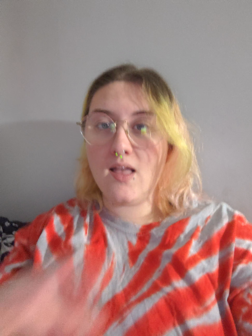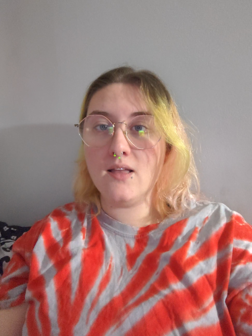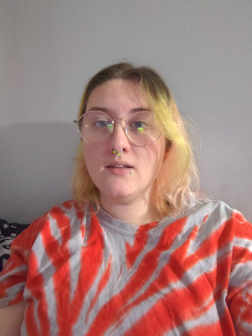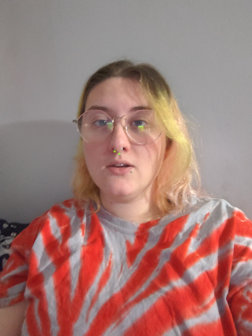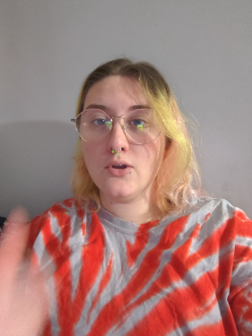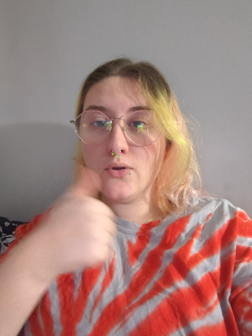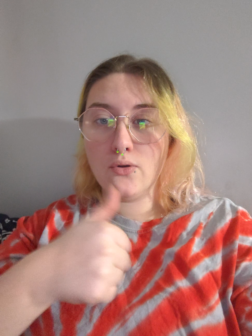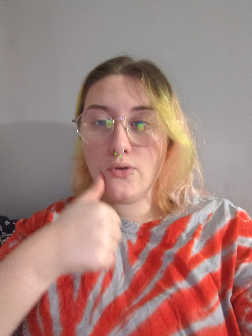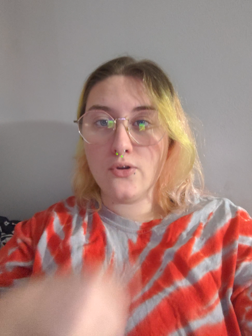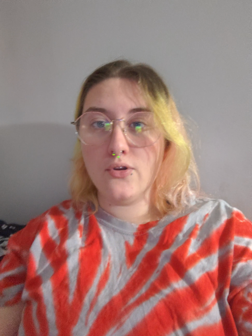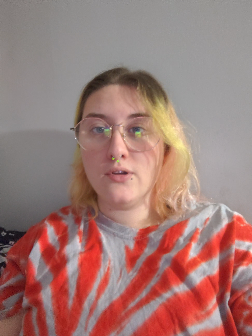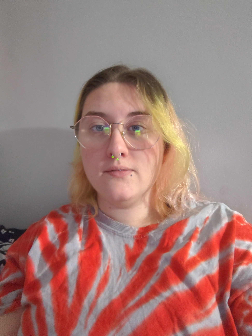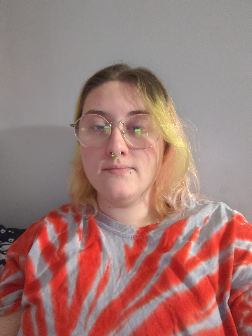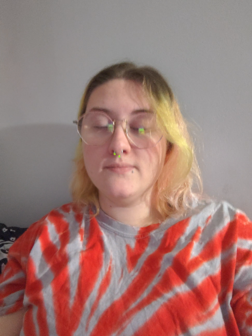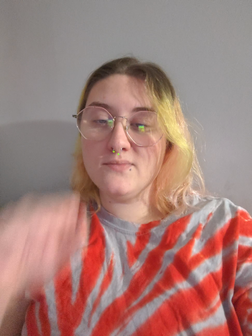girl